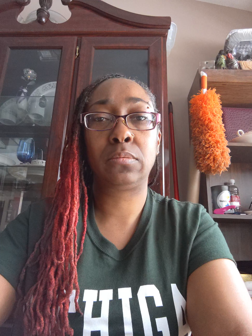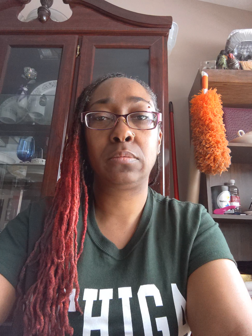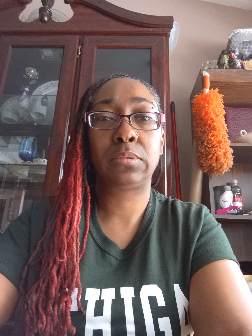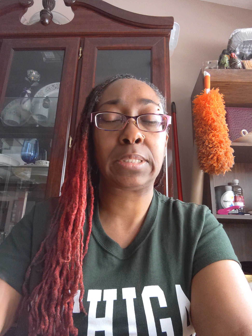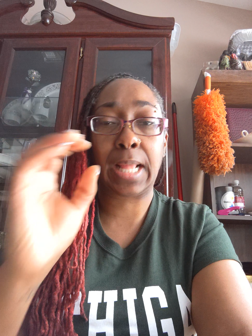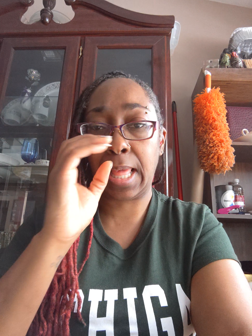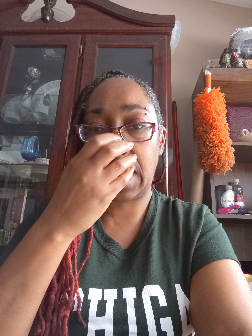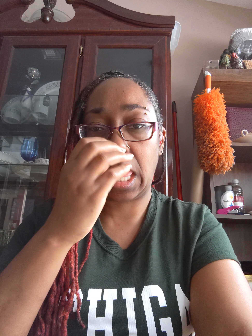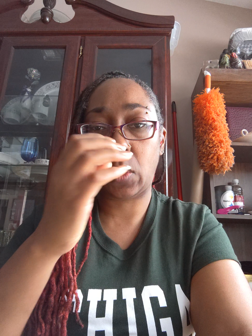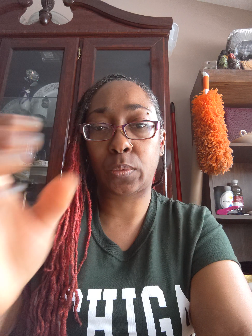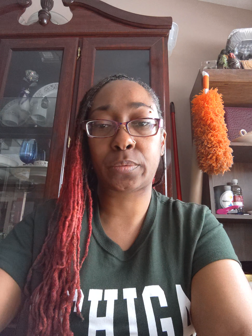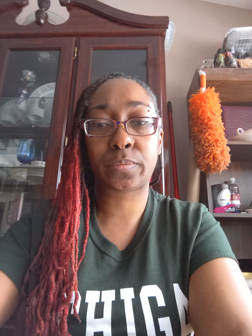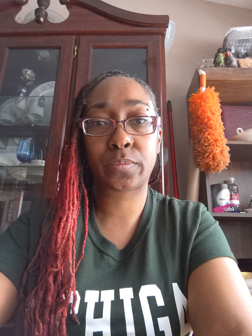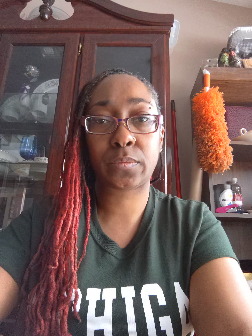clown